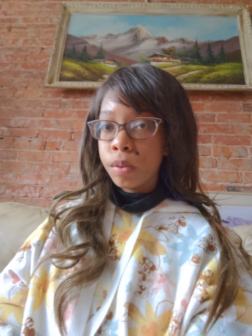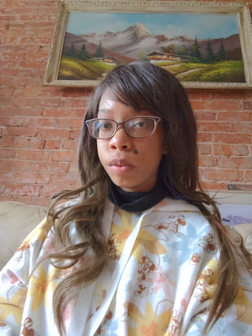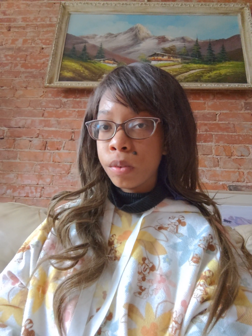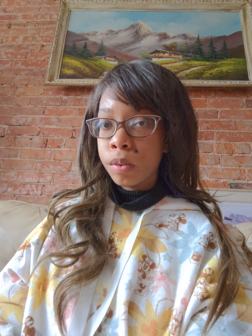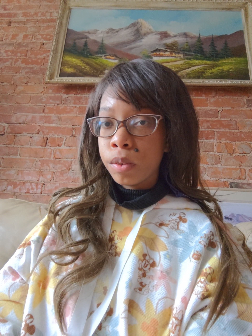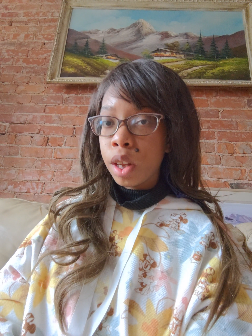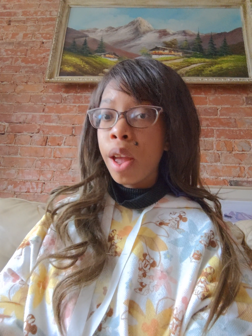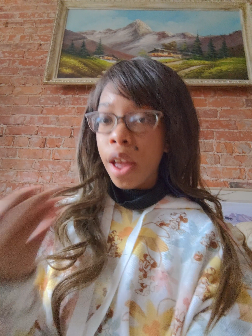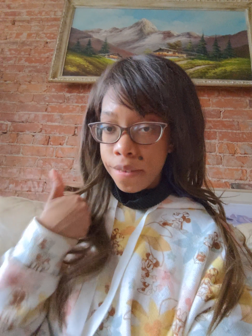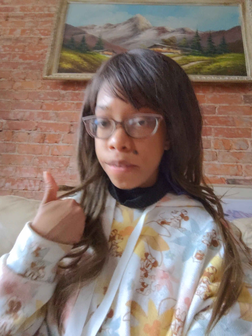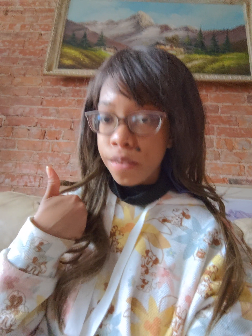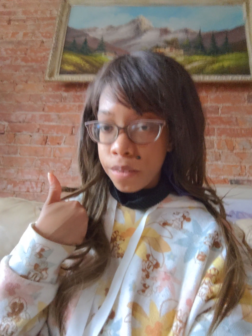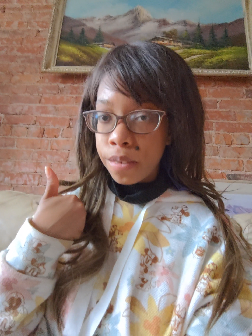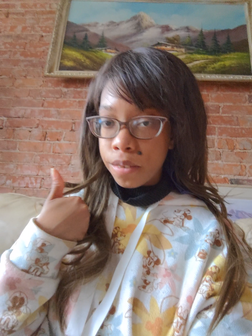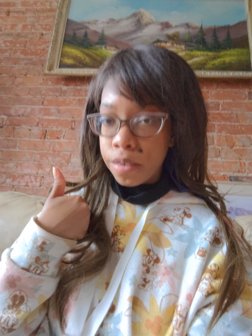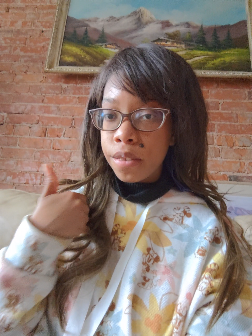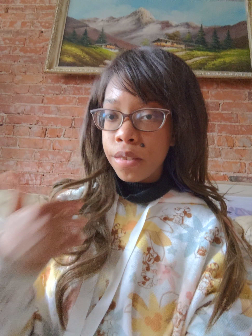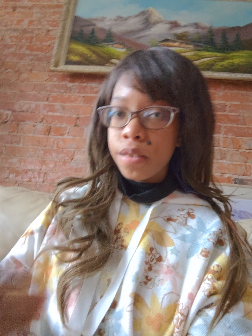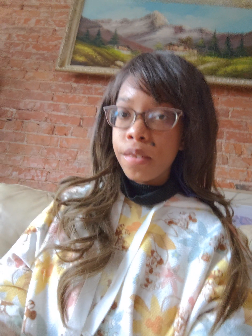have